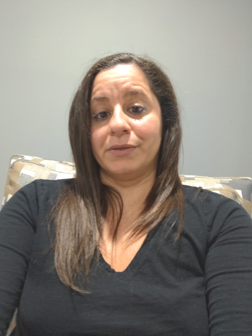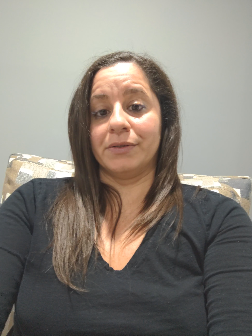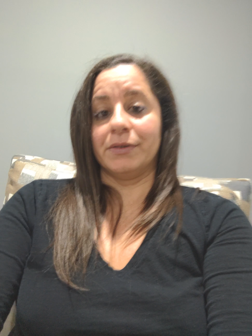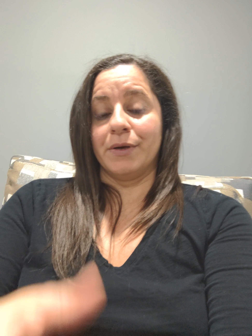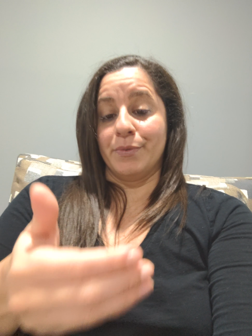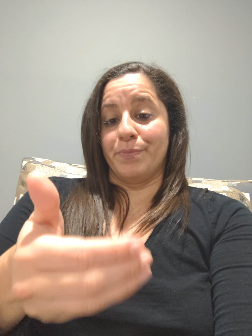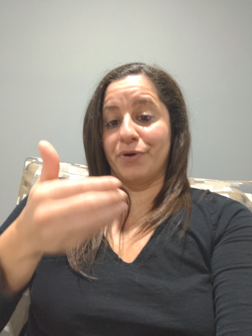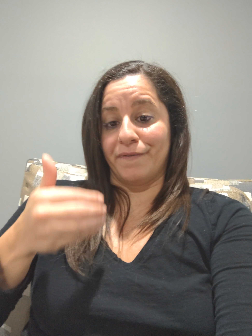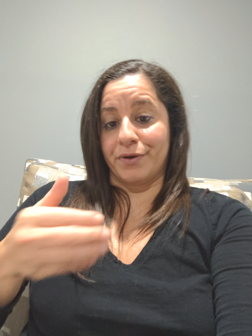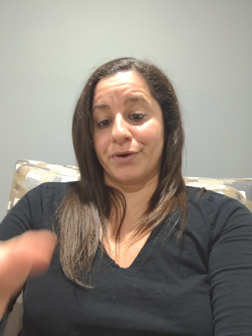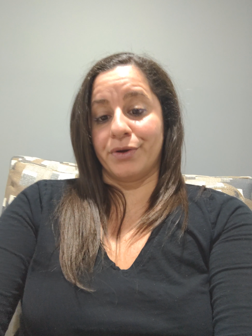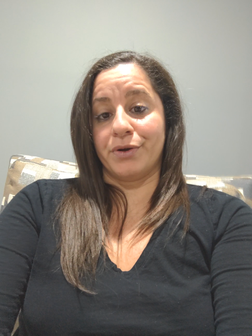before